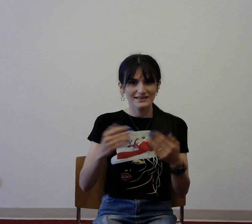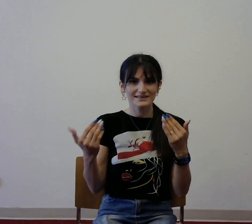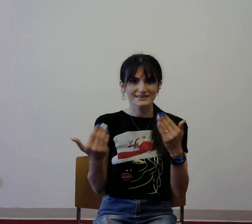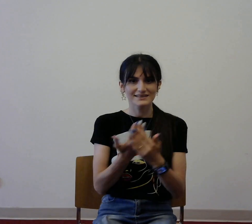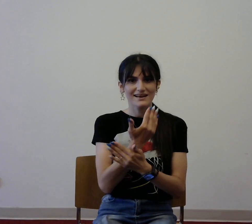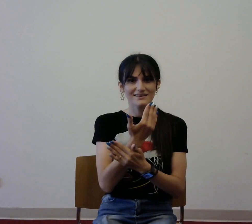yeni